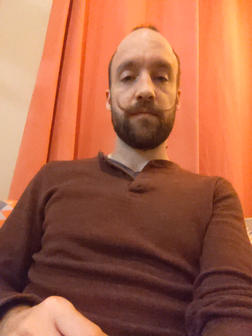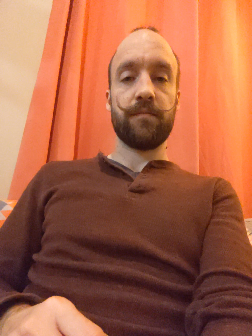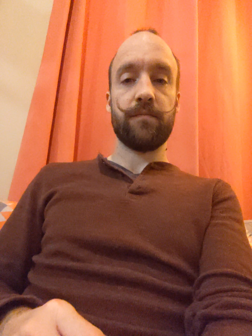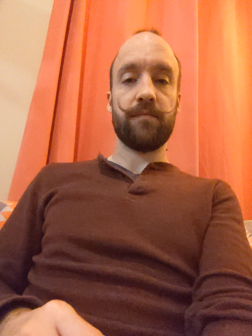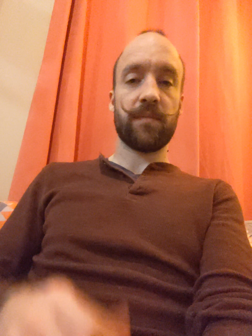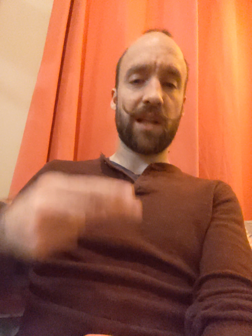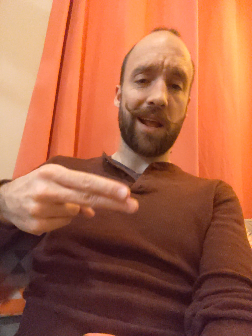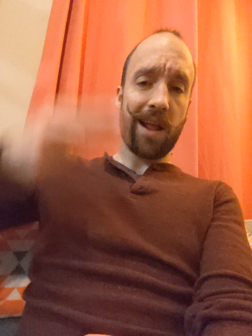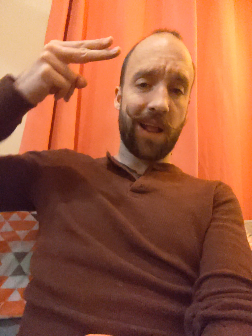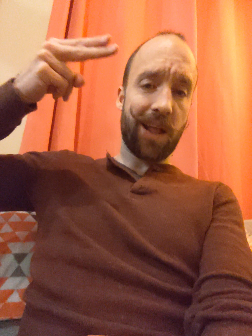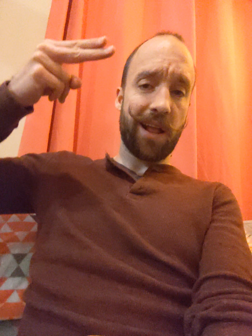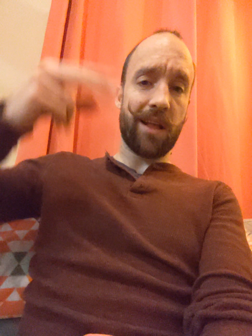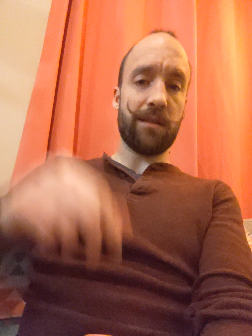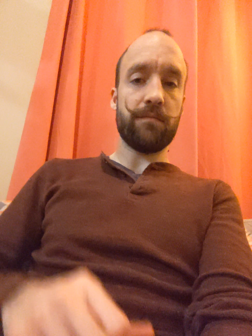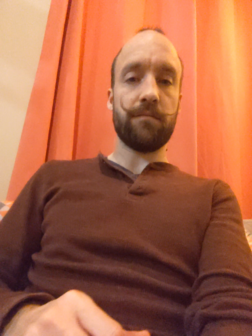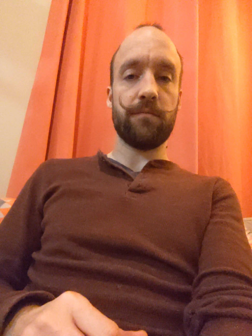high